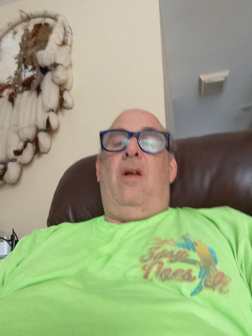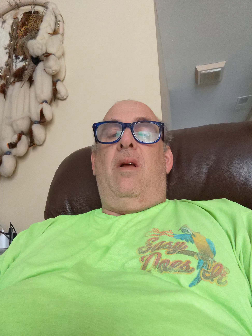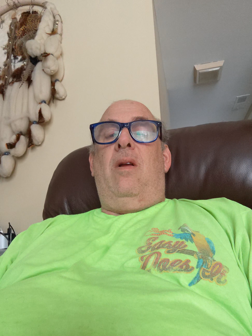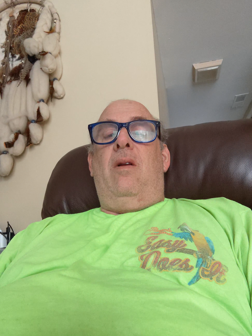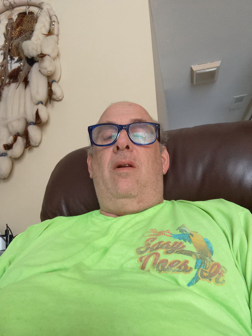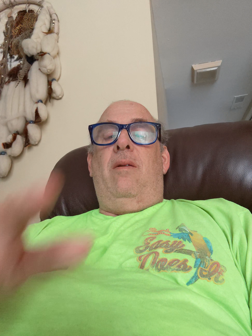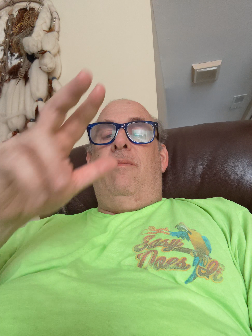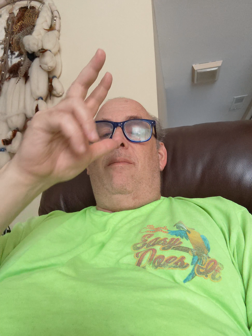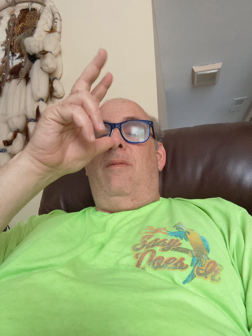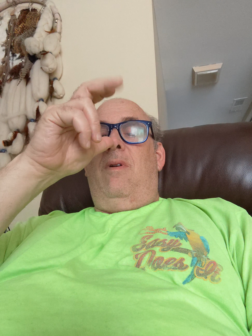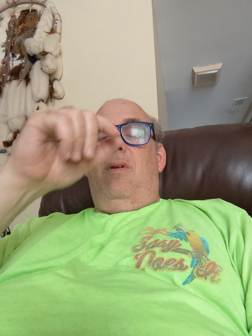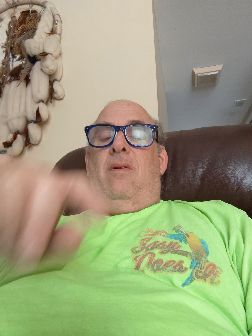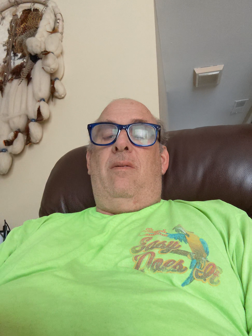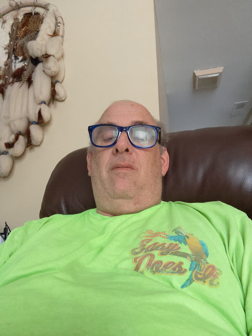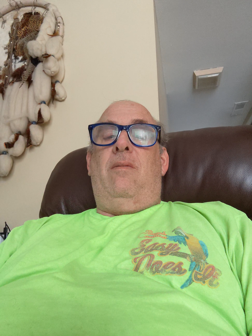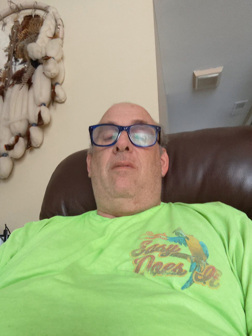bug